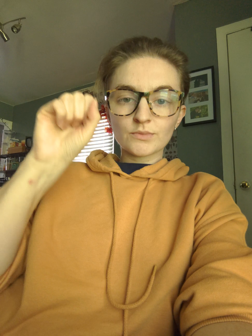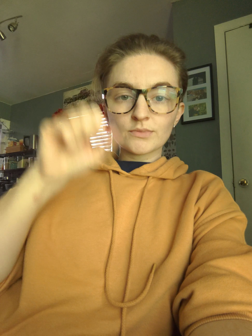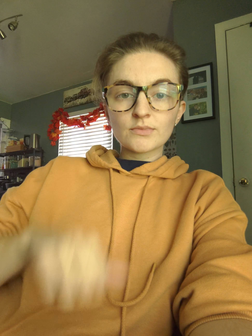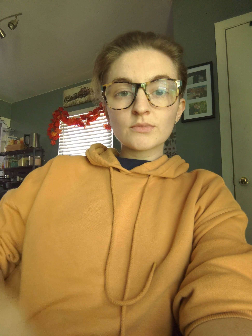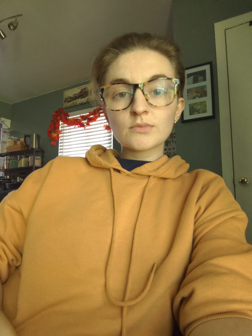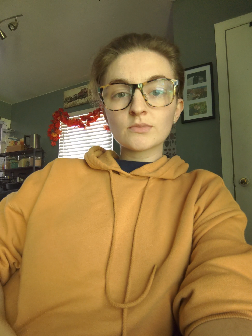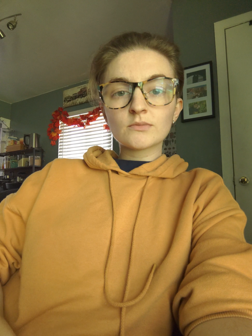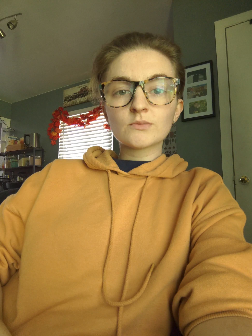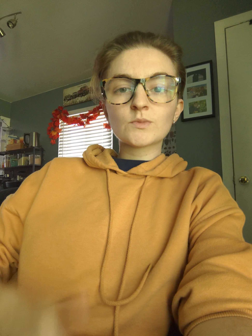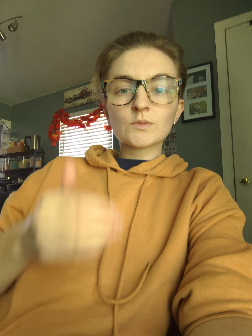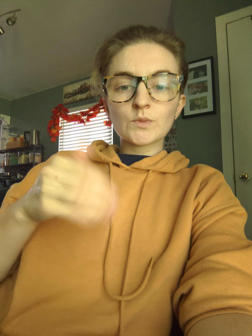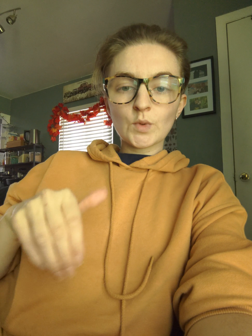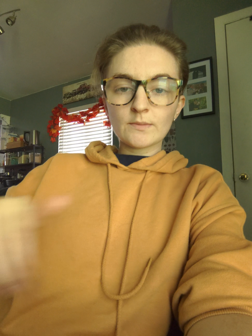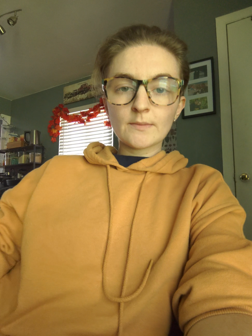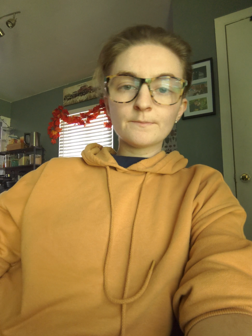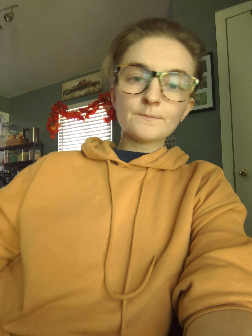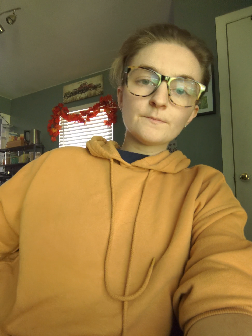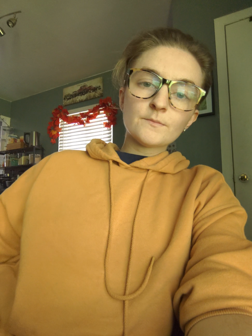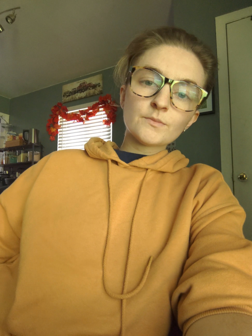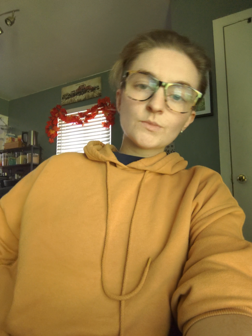shorts